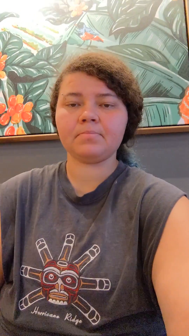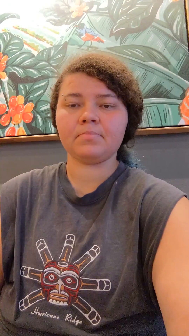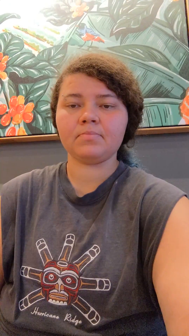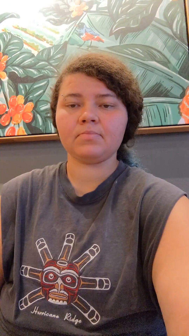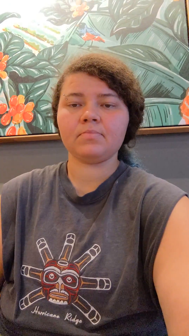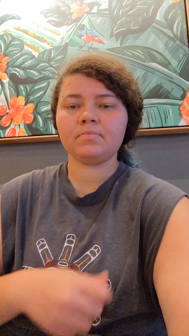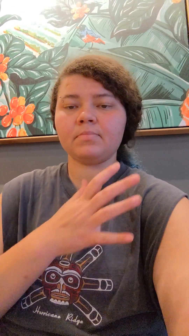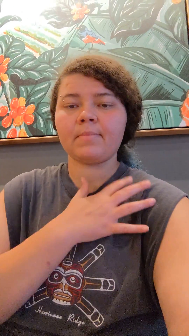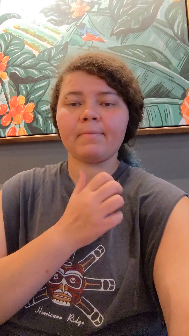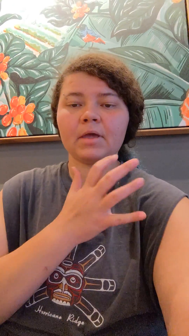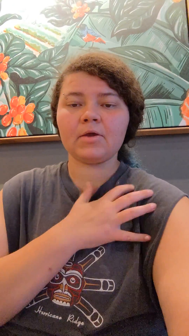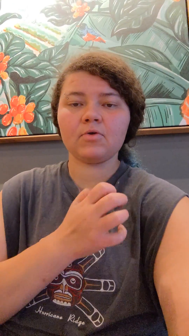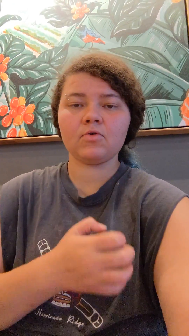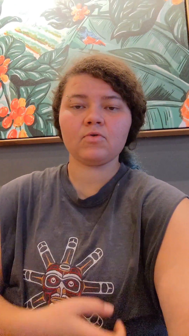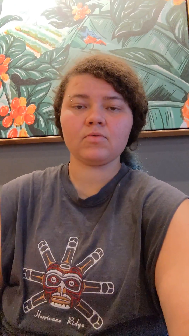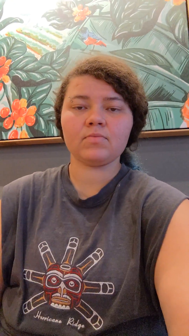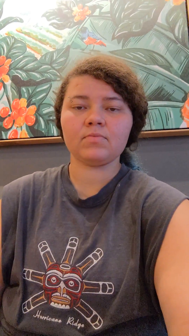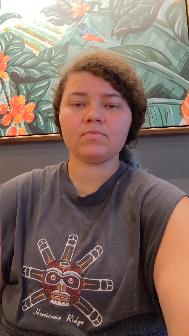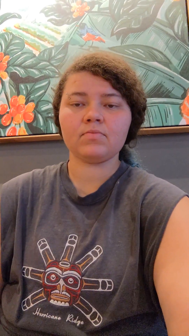bear